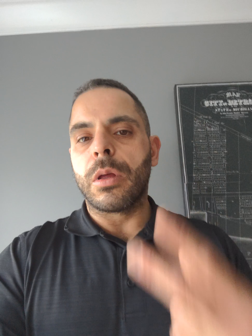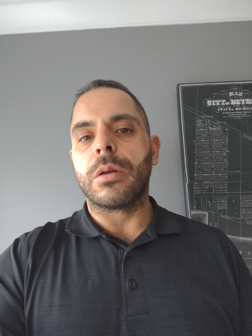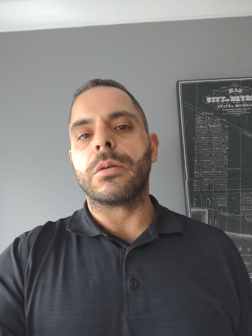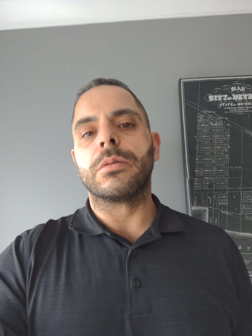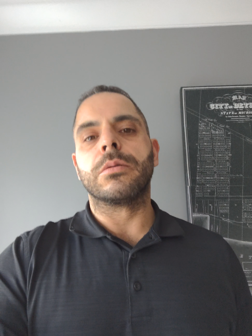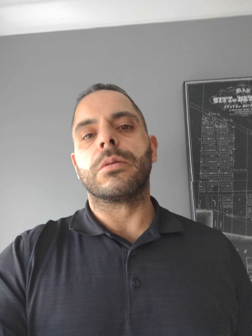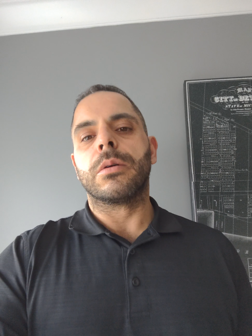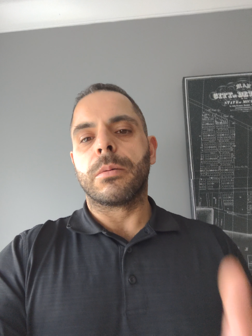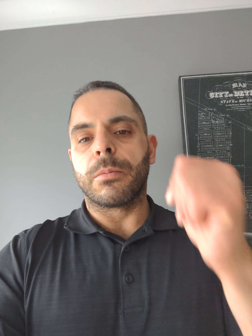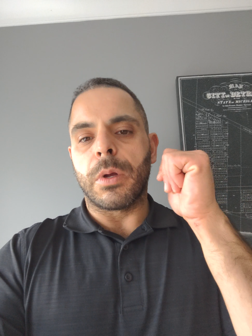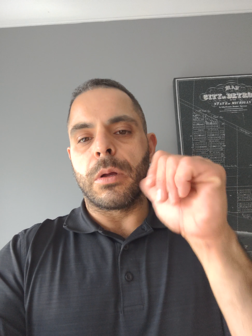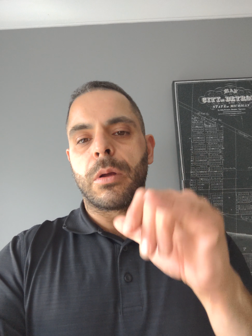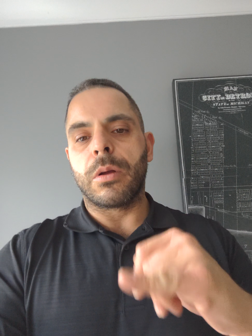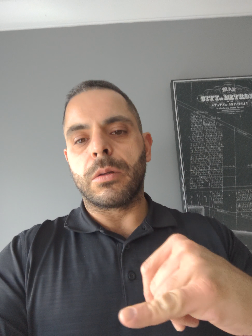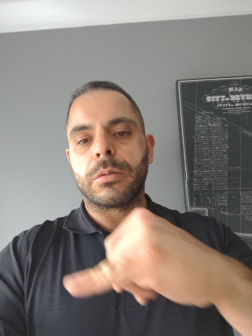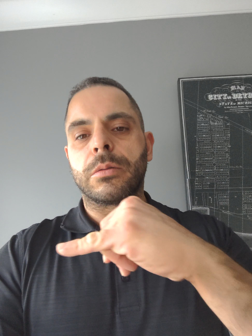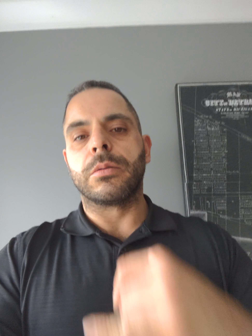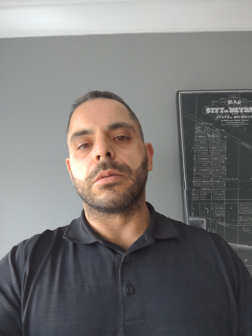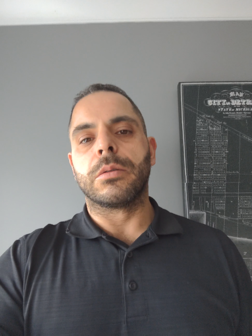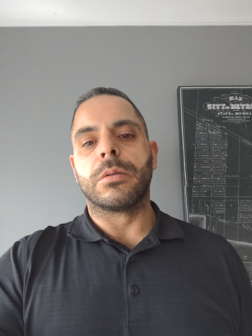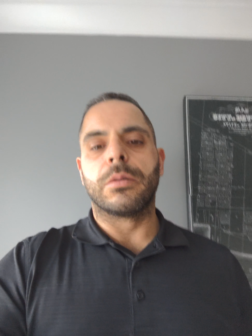backyard